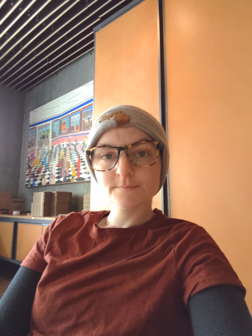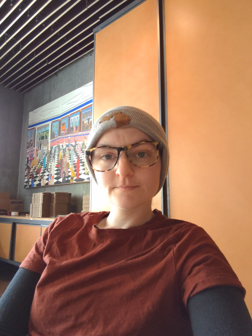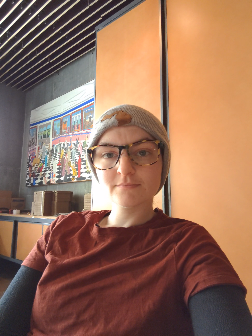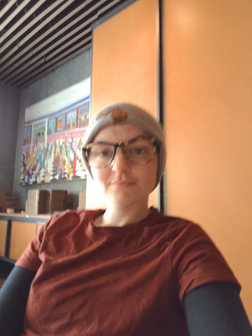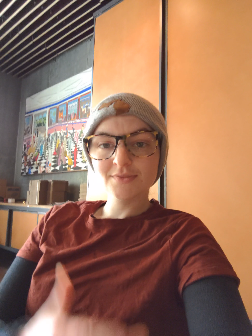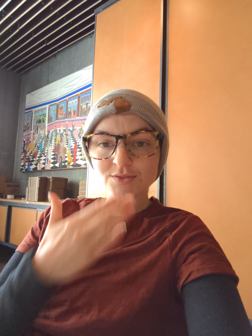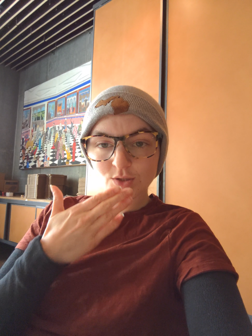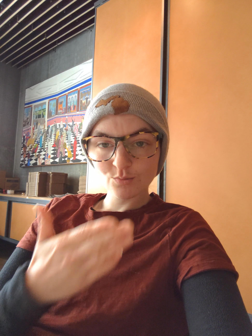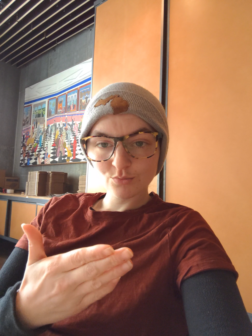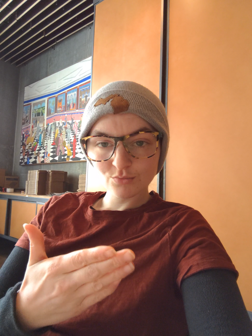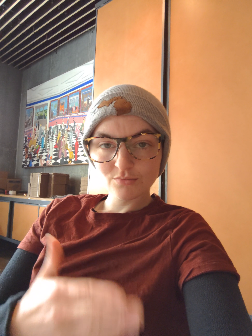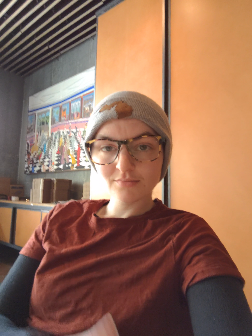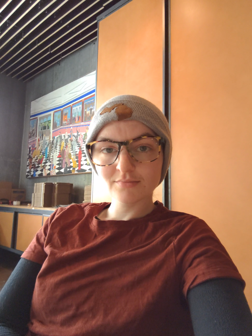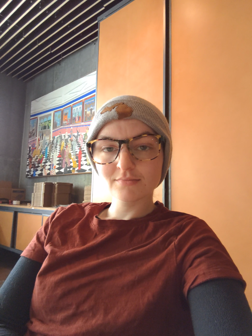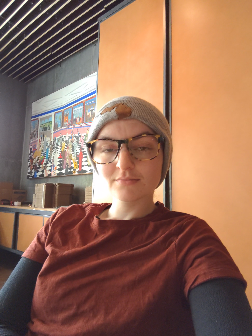thank you